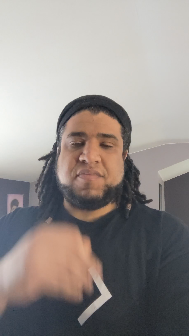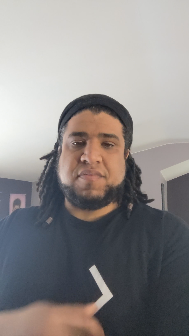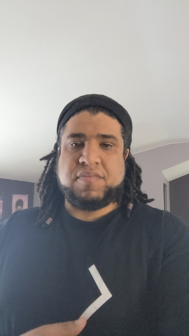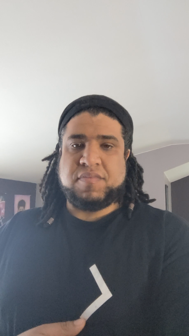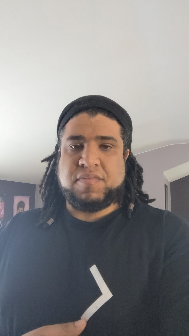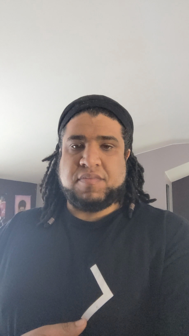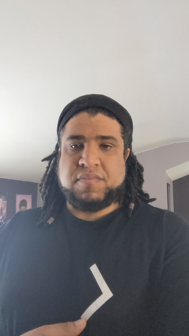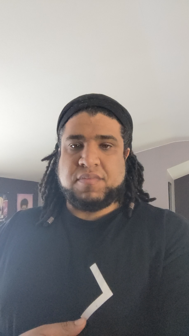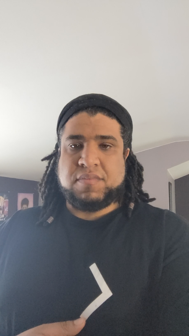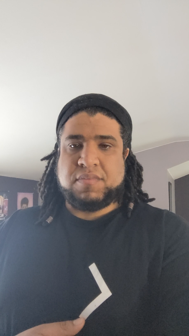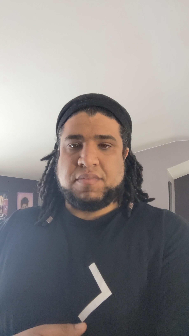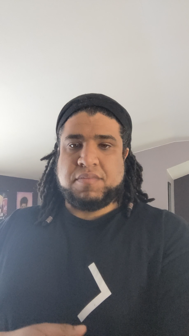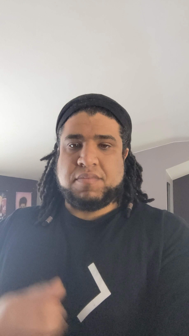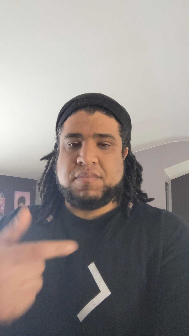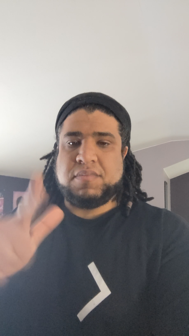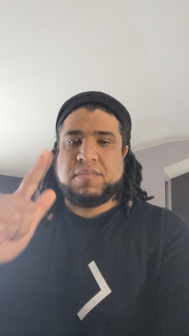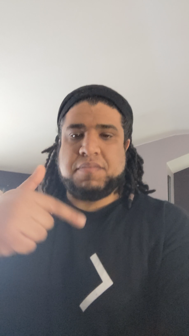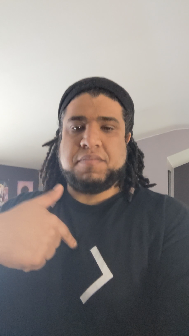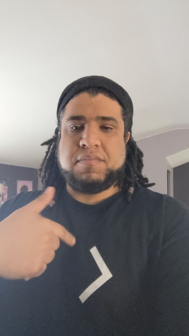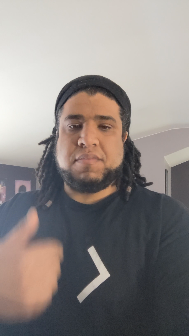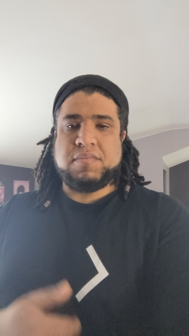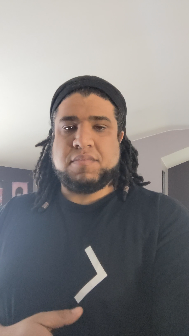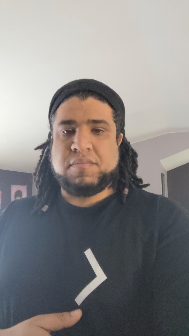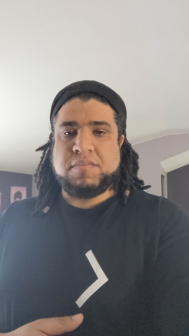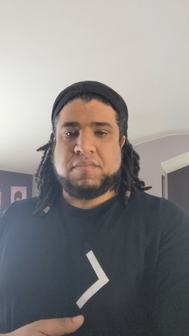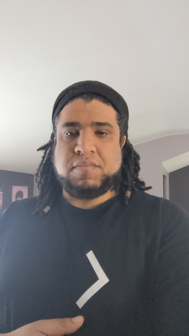let me